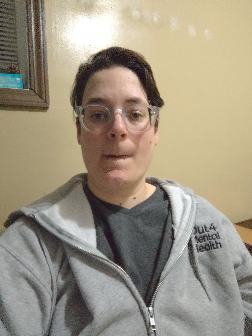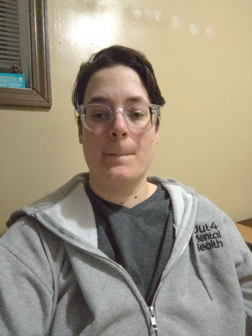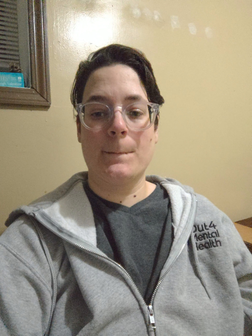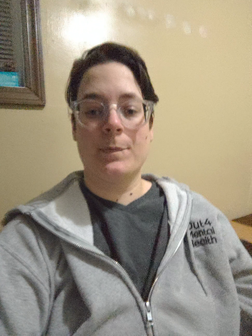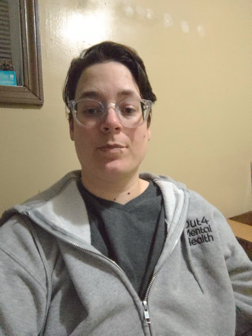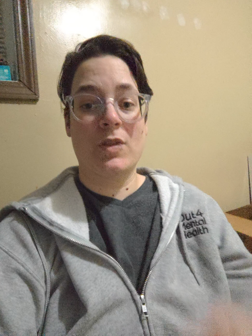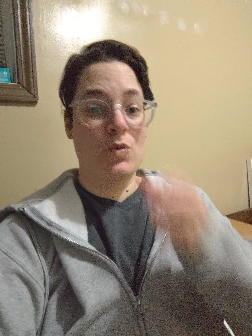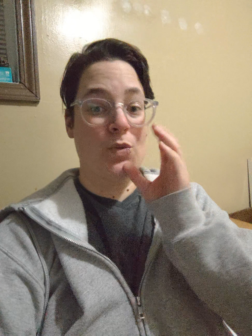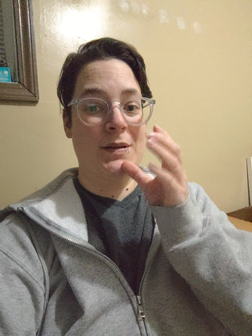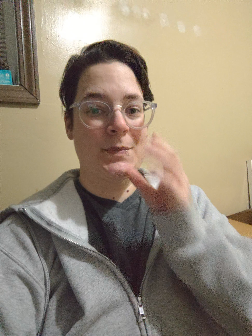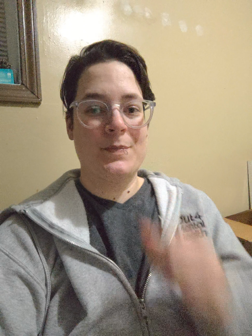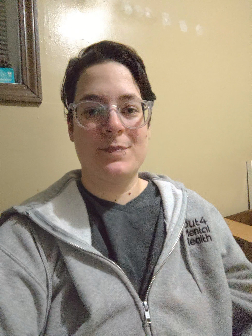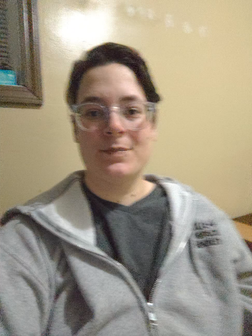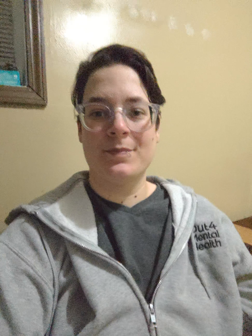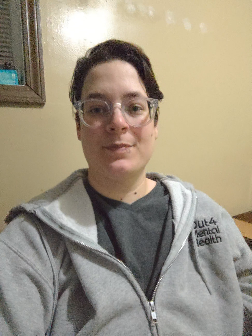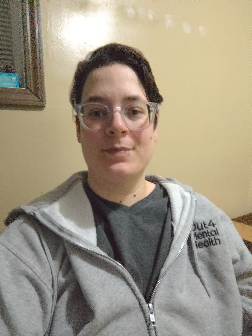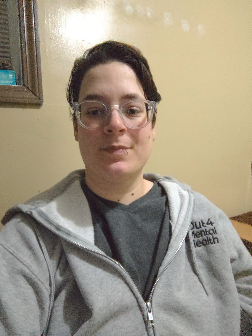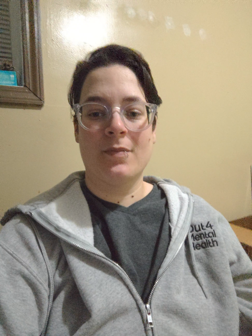drink